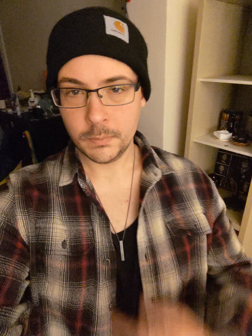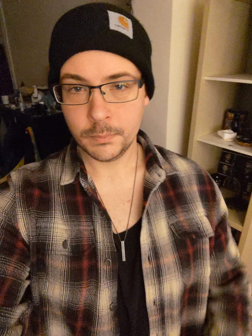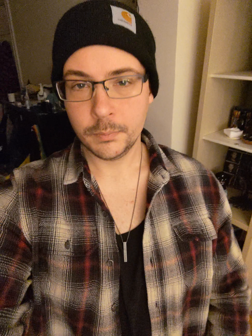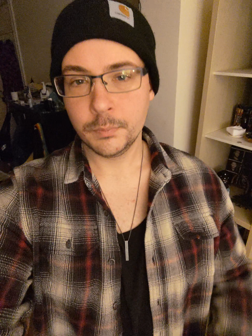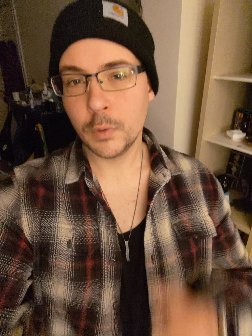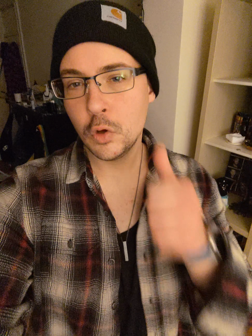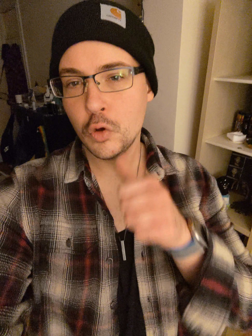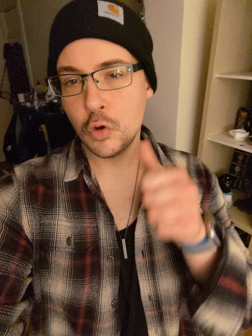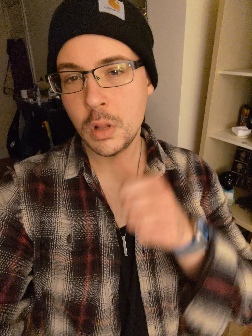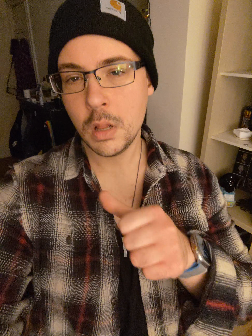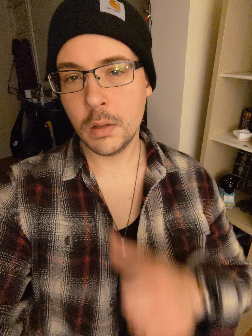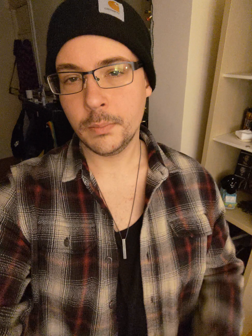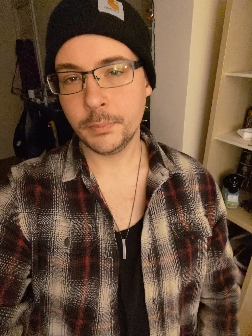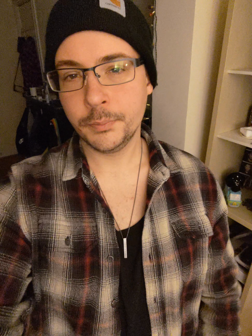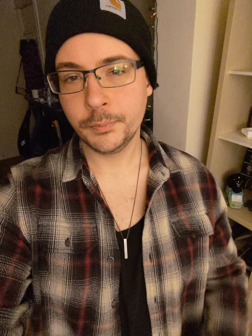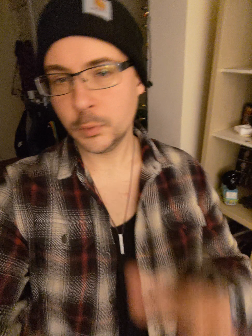girl